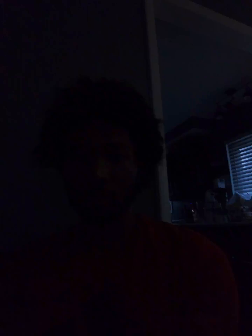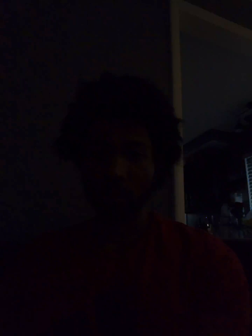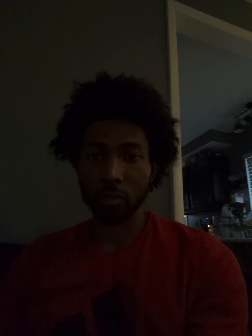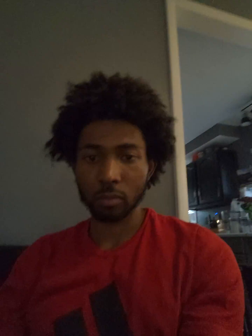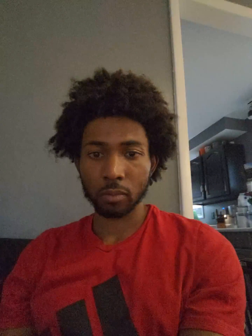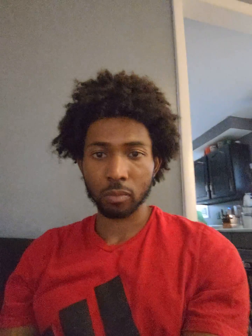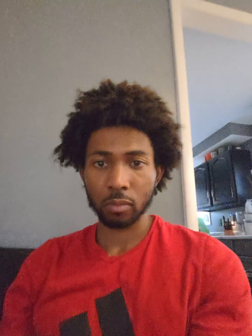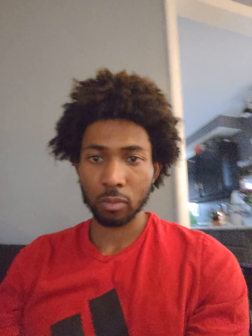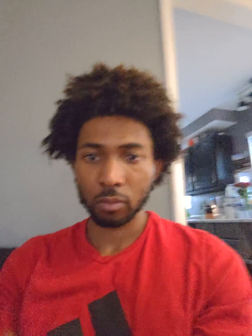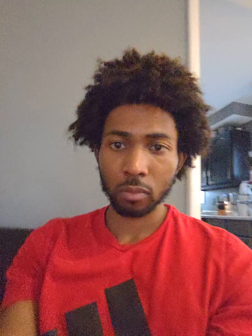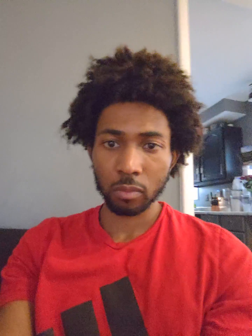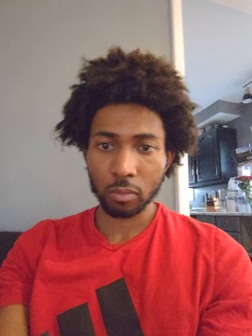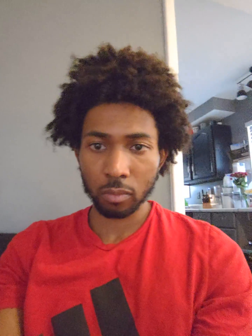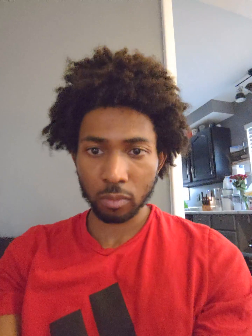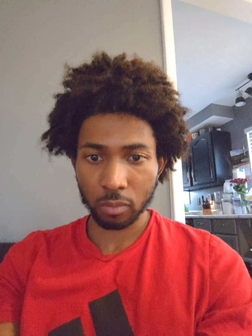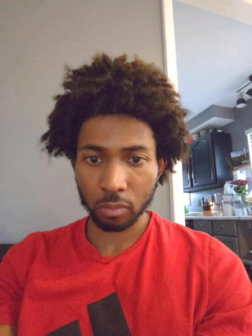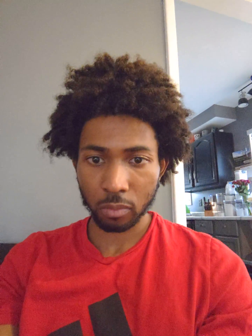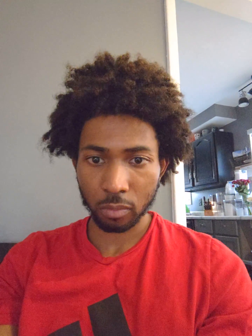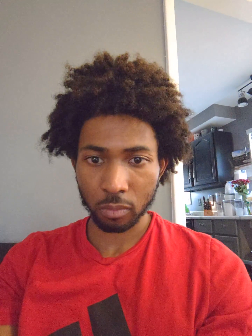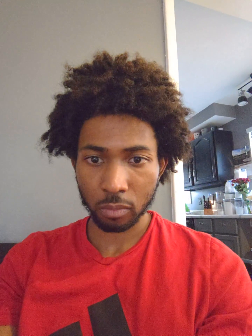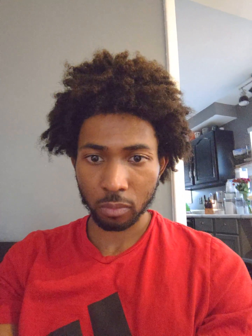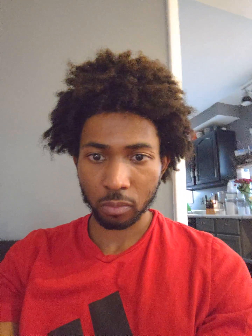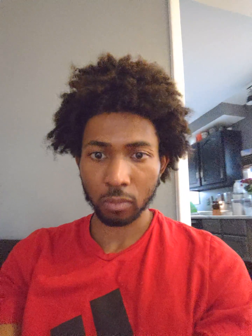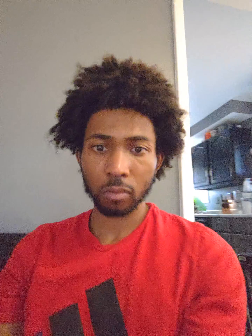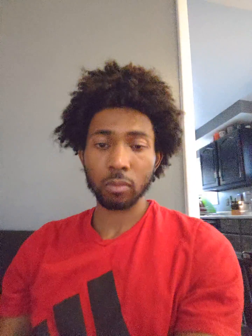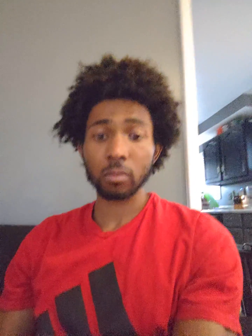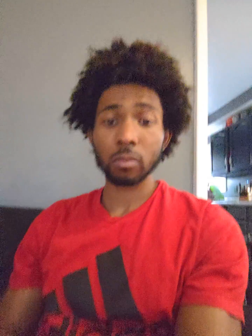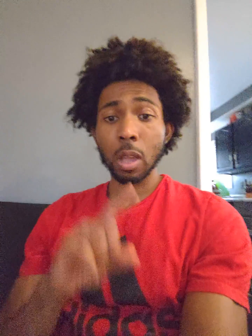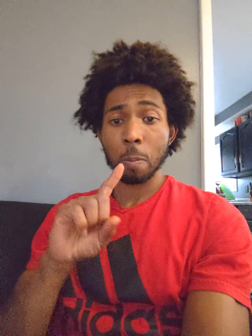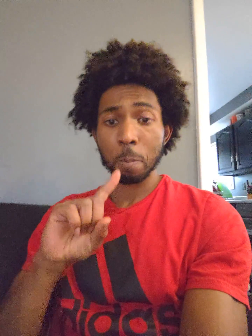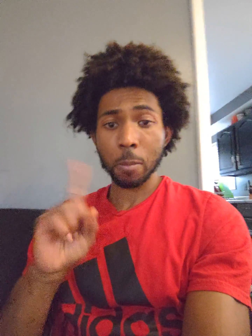but